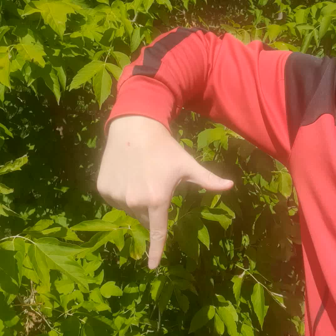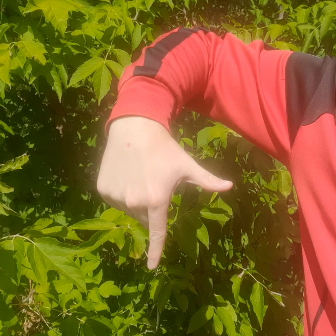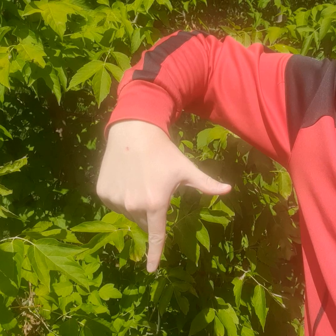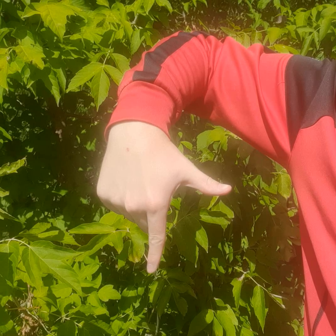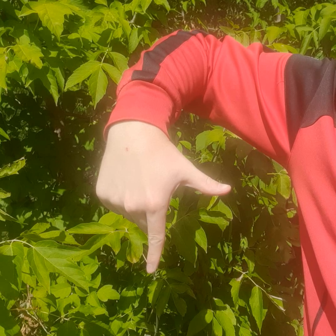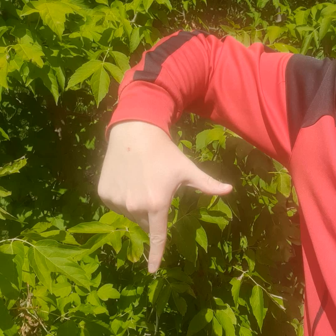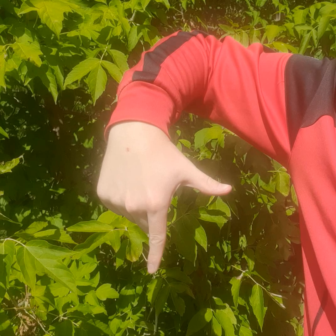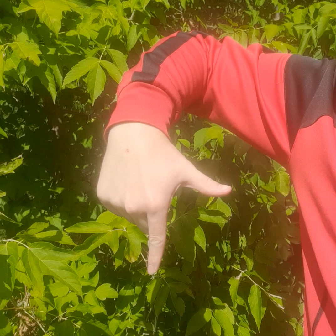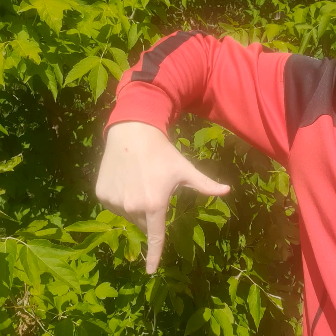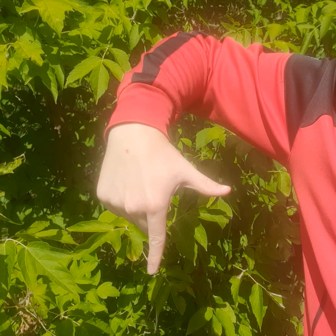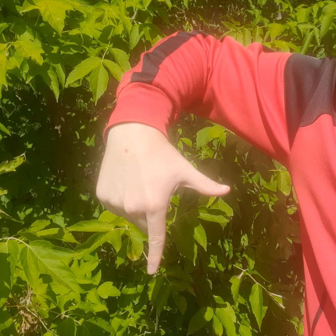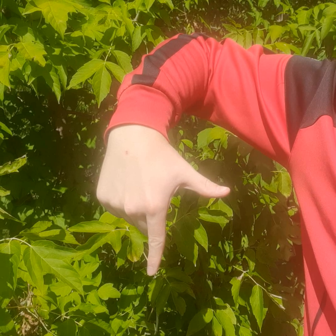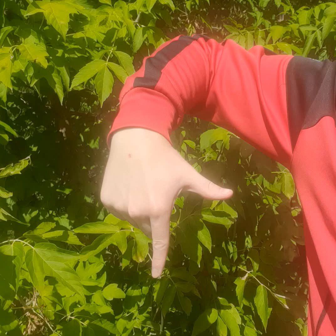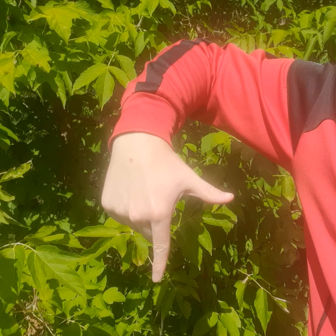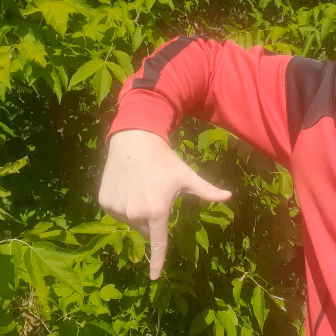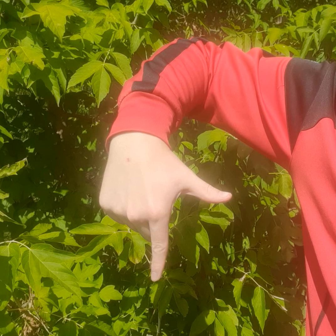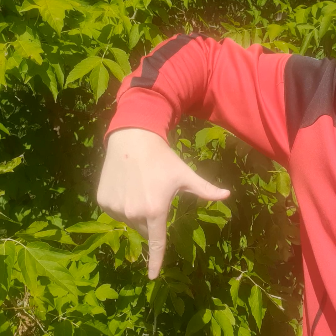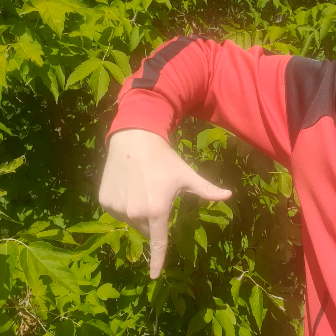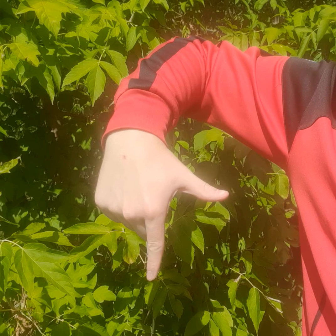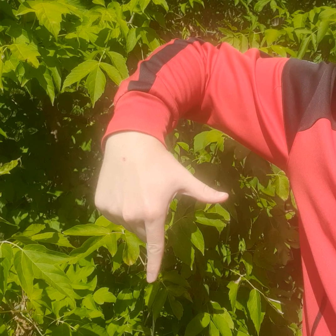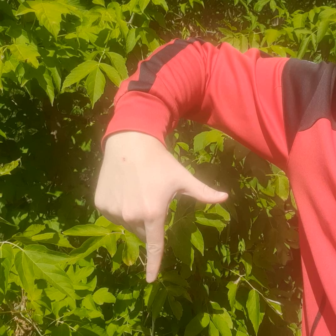Г